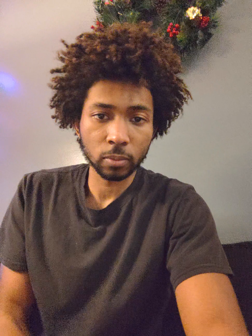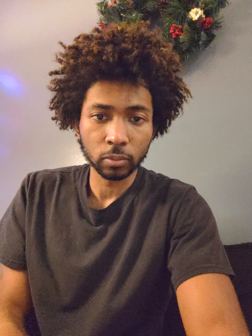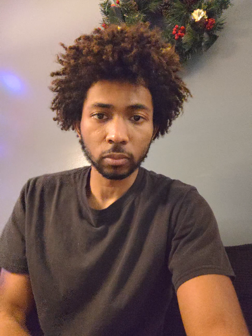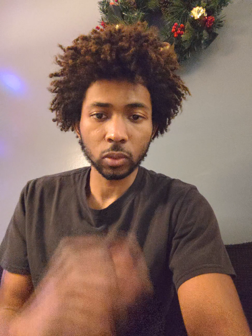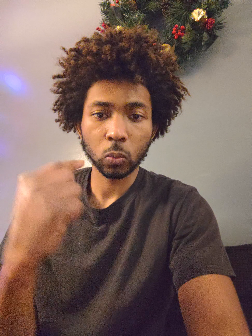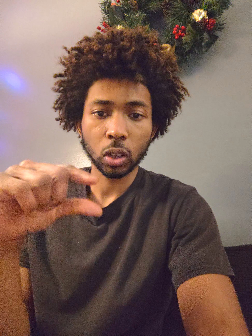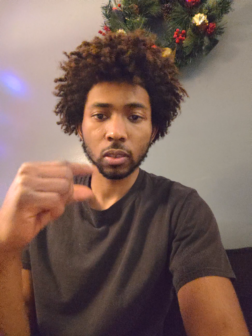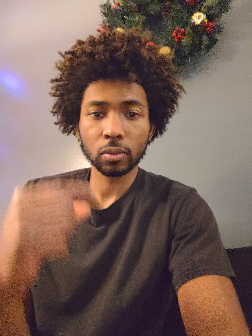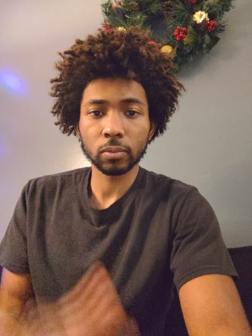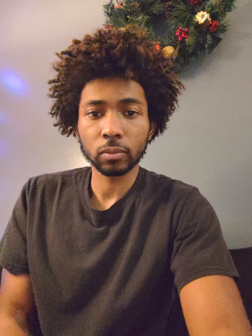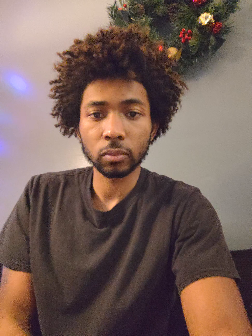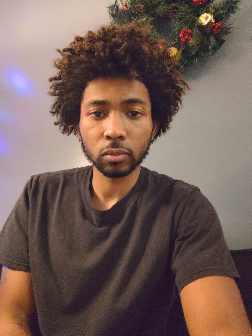green